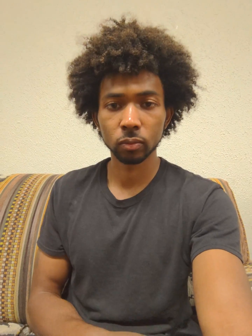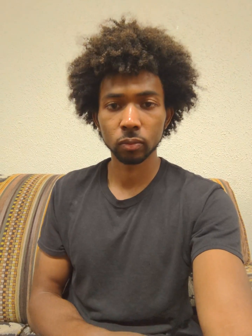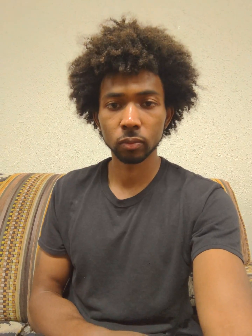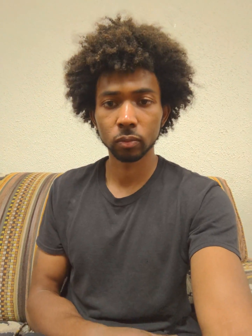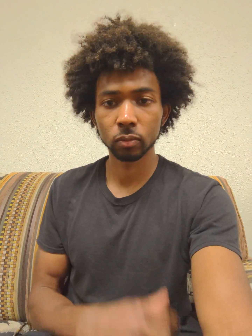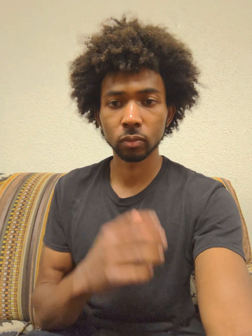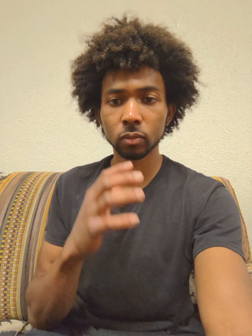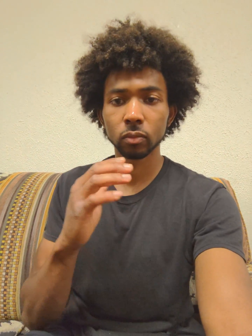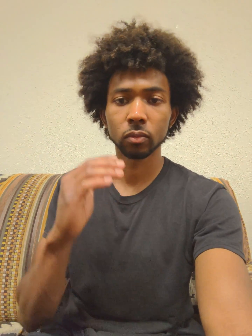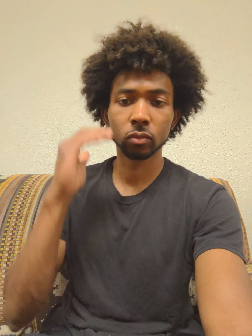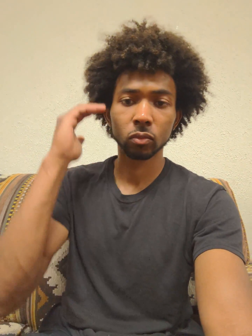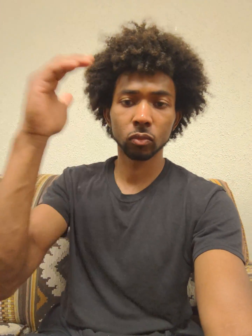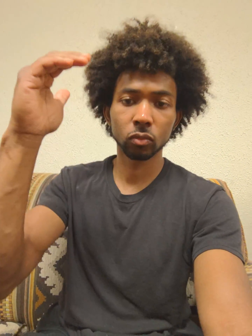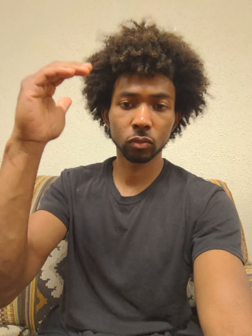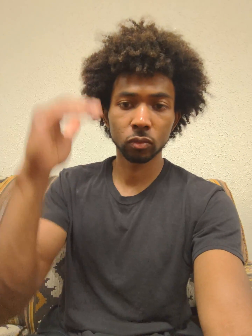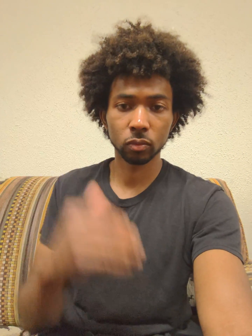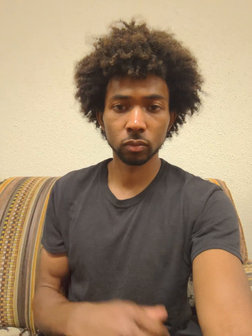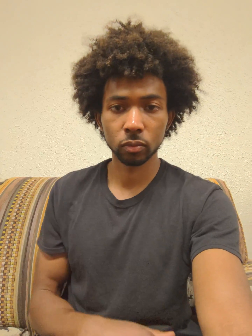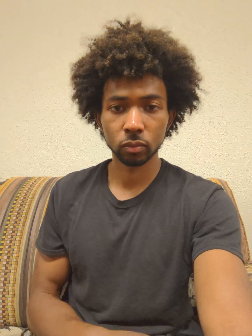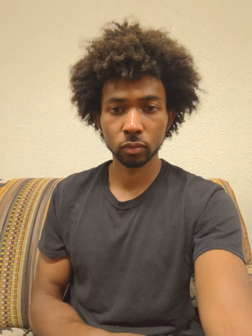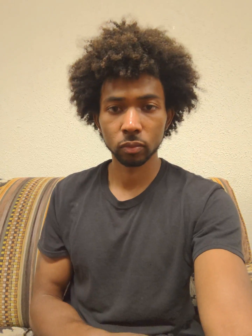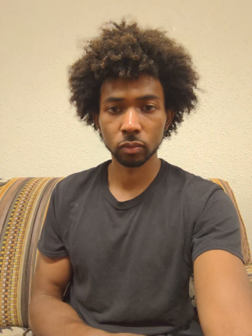big